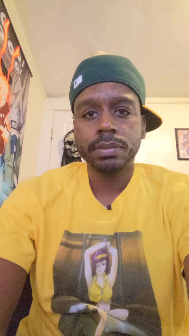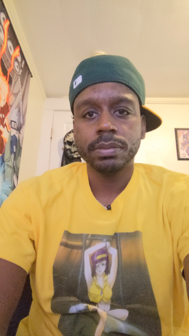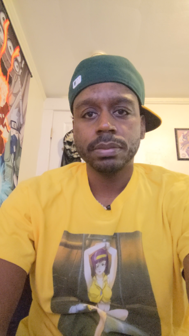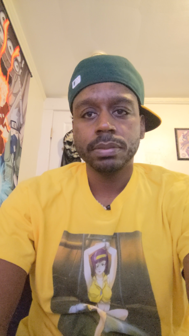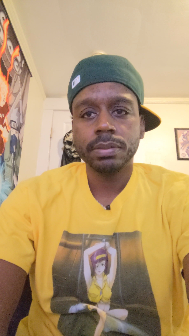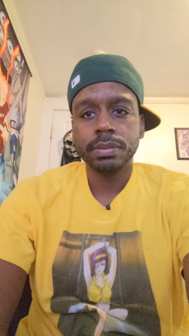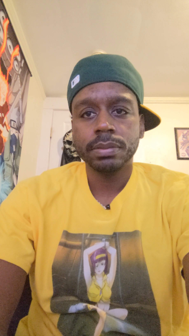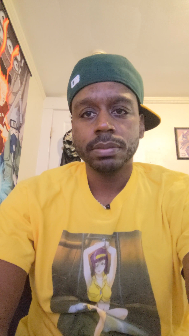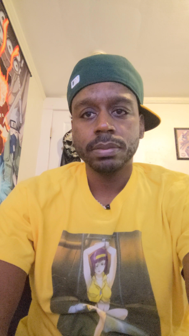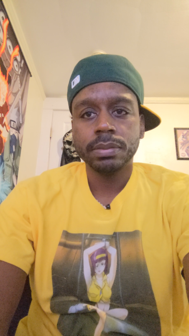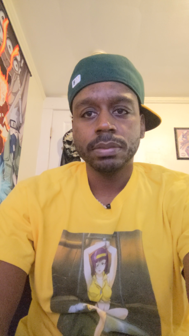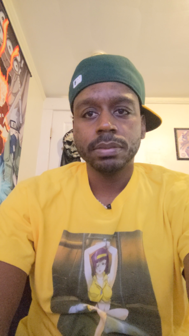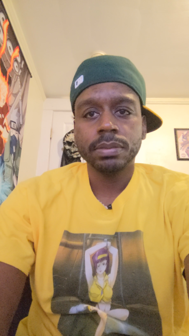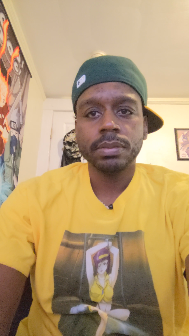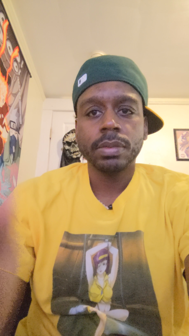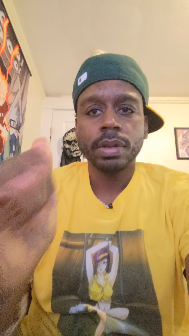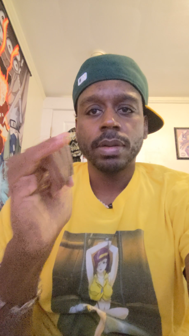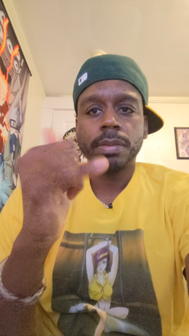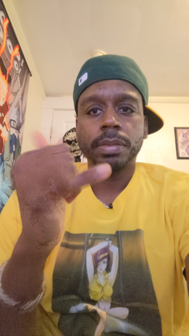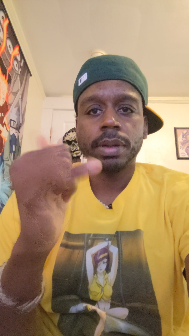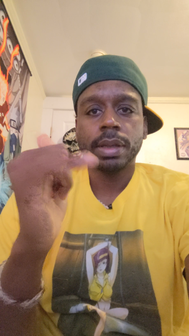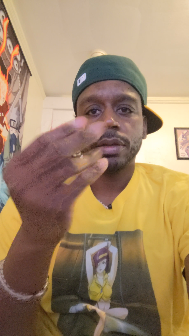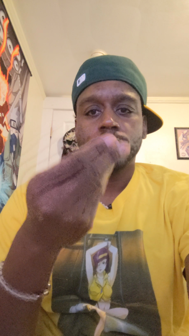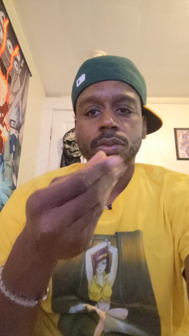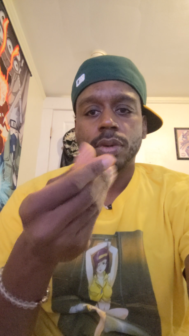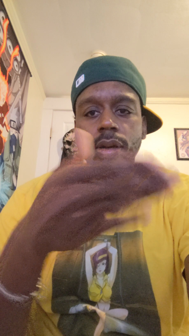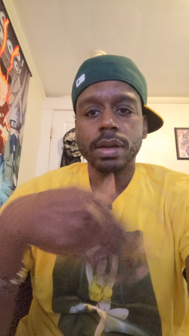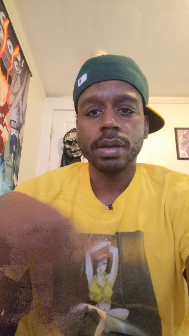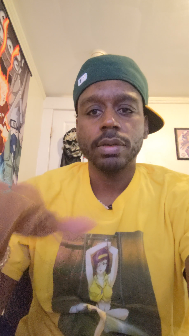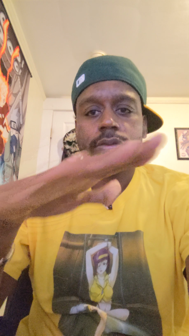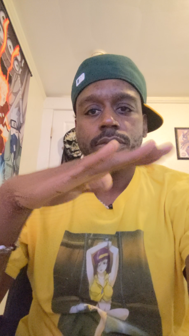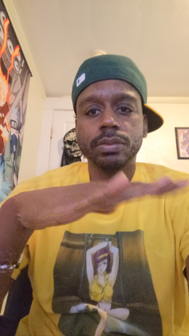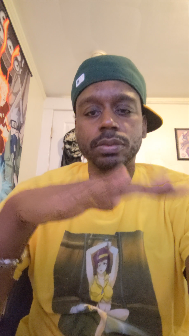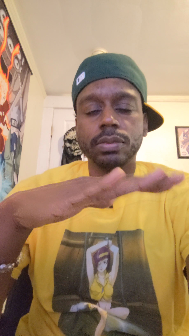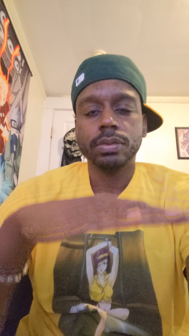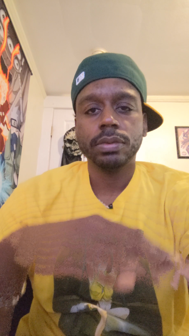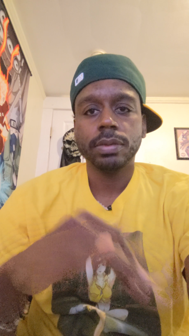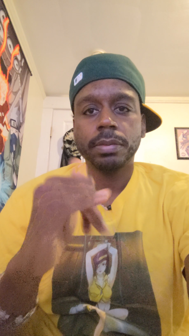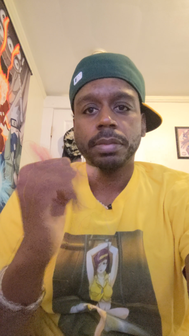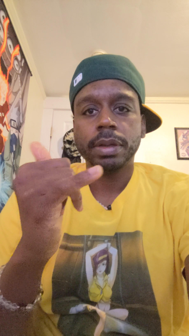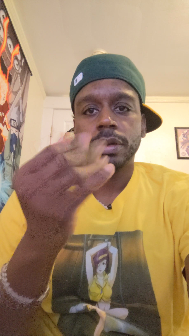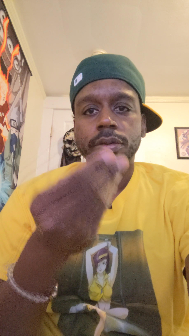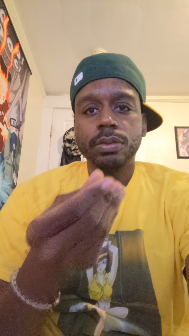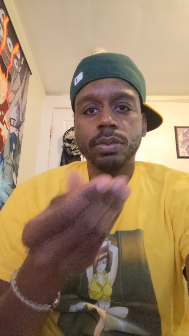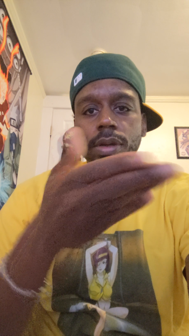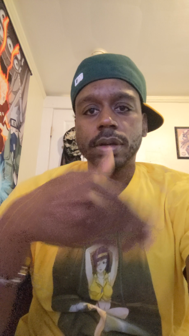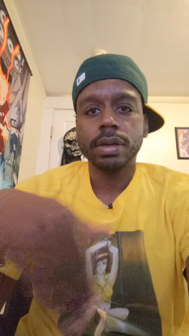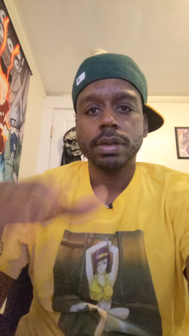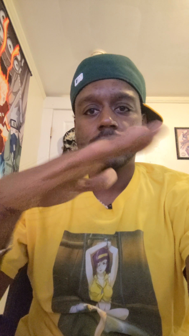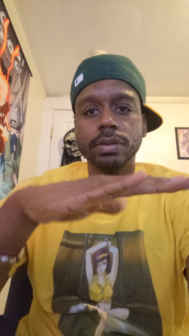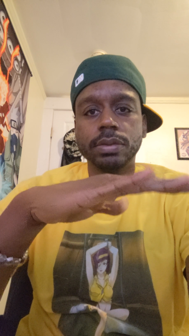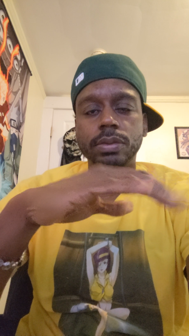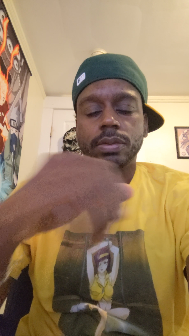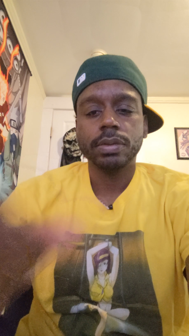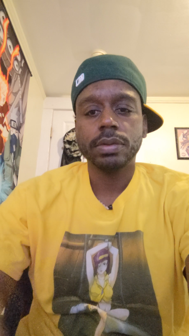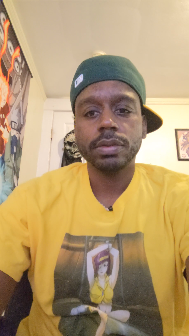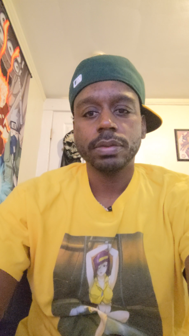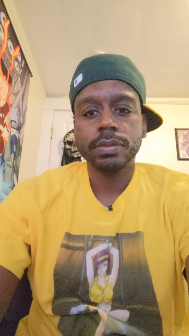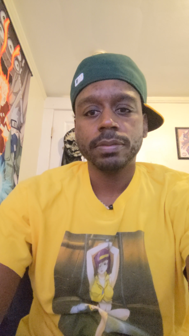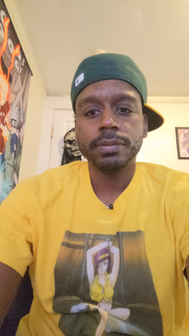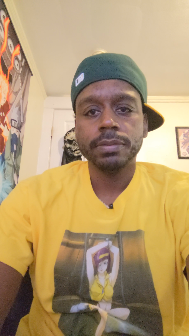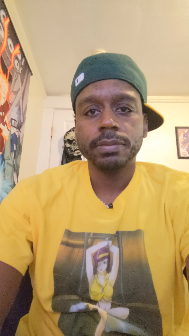playground